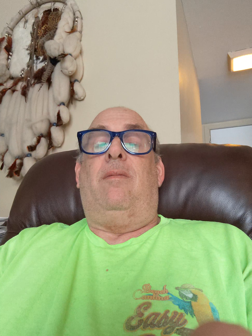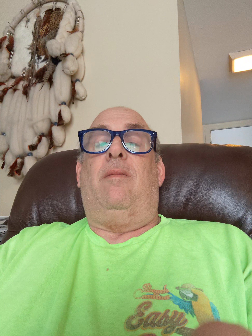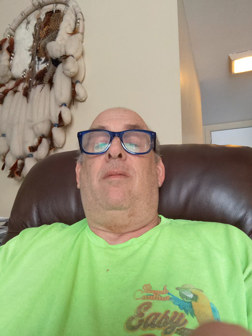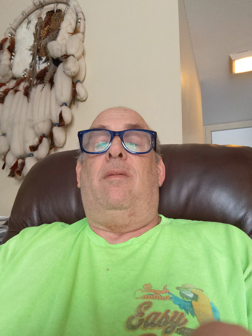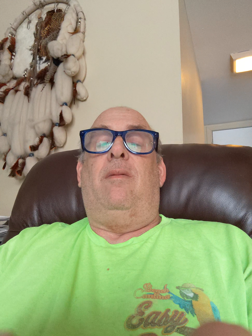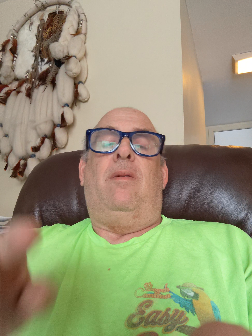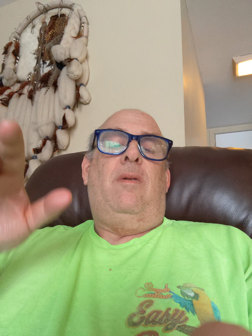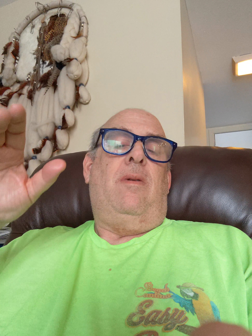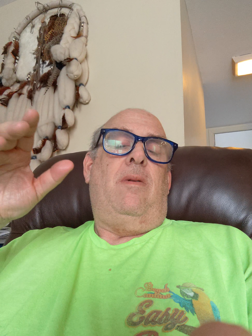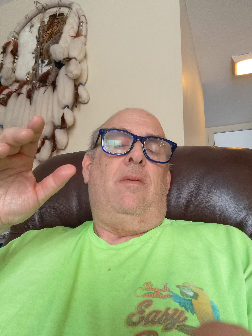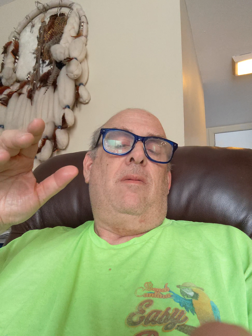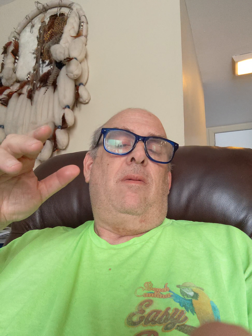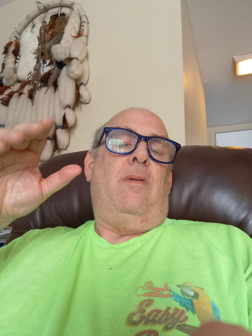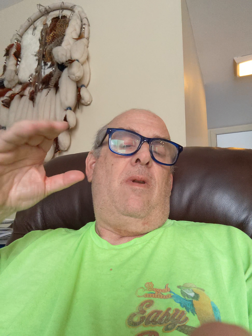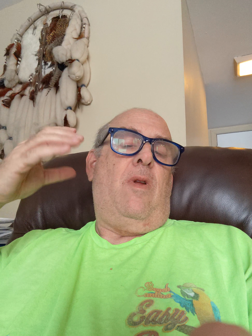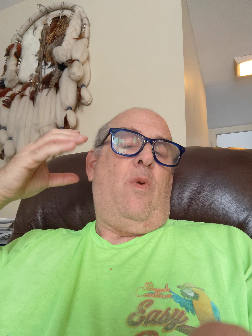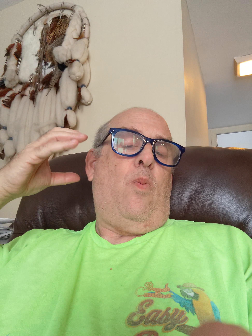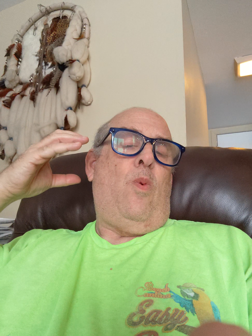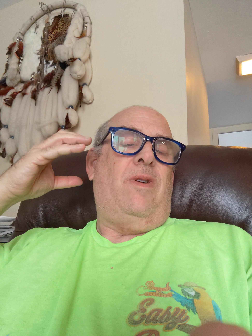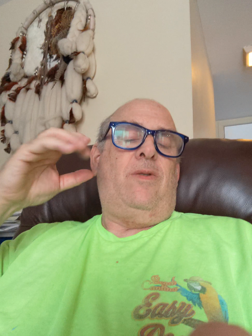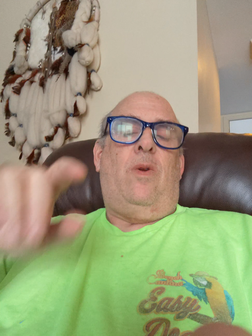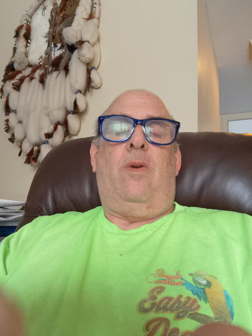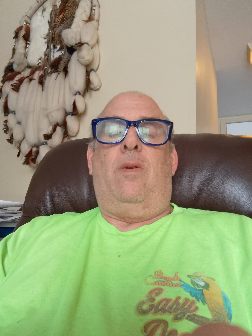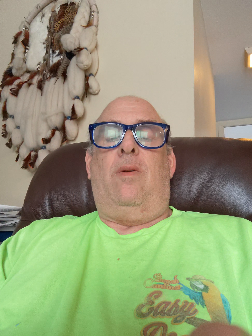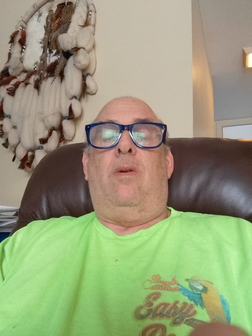radio